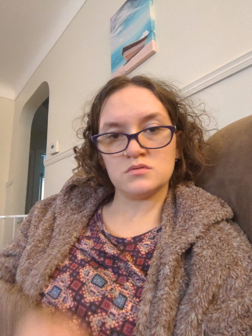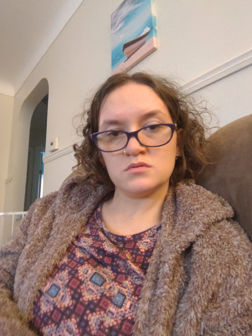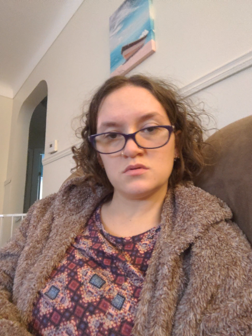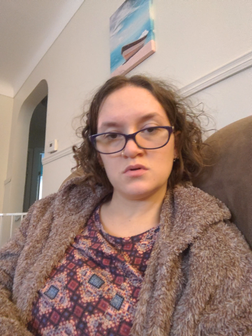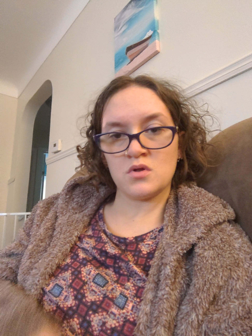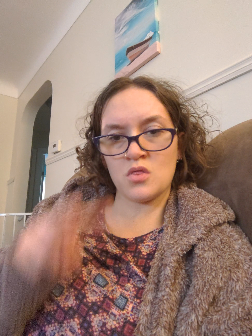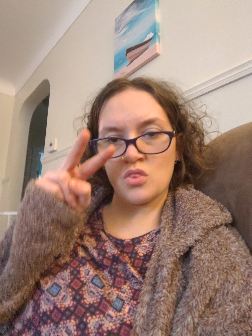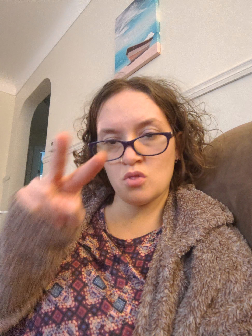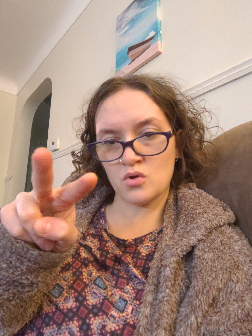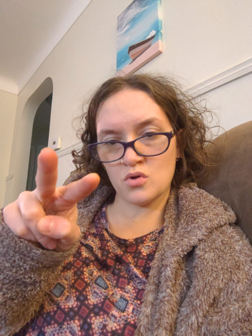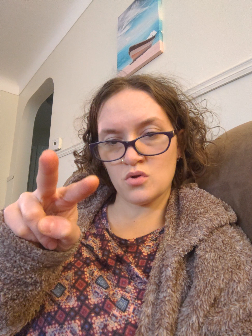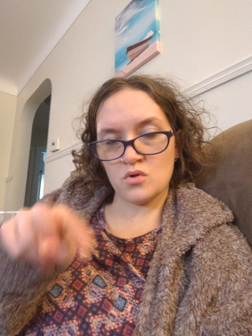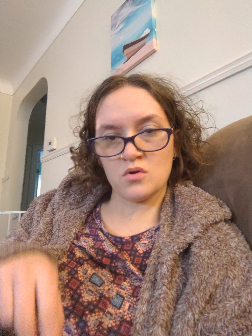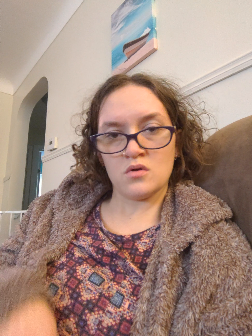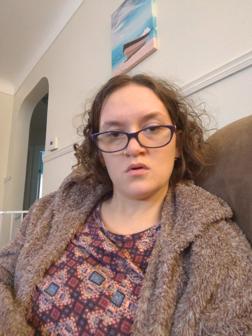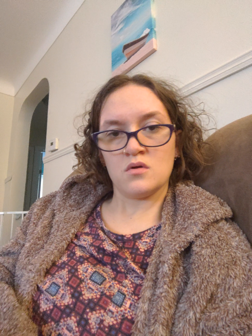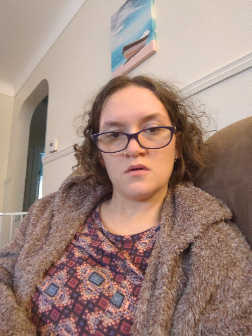look